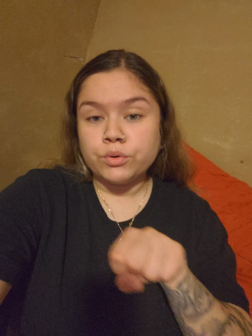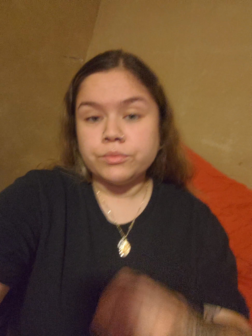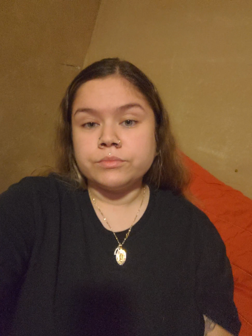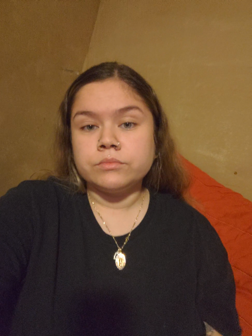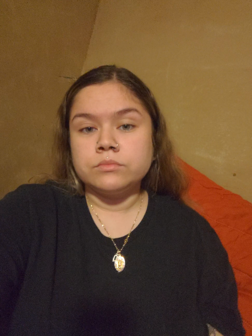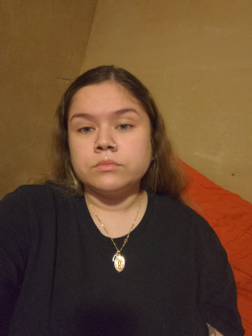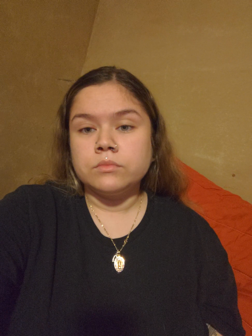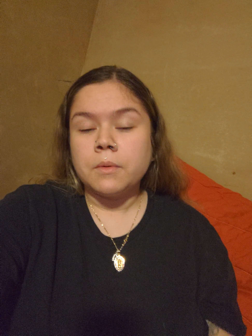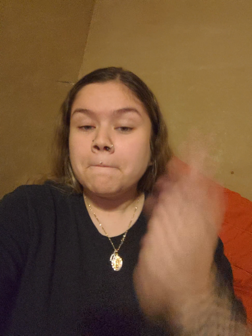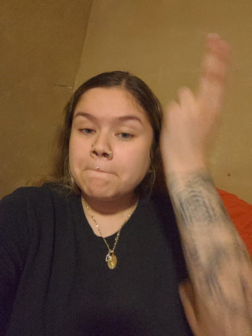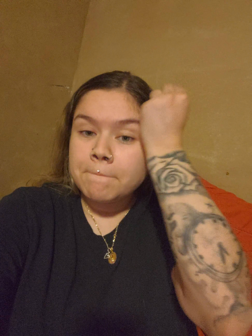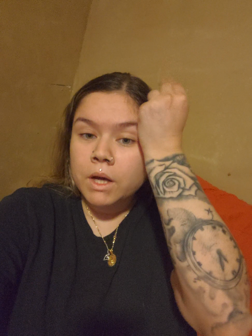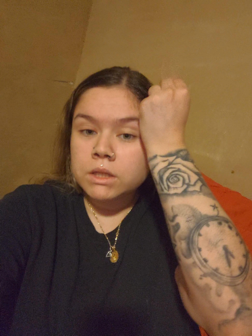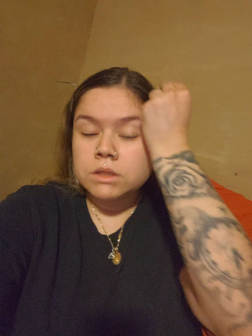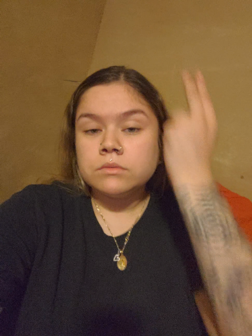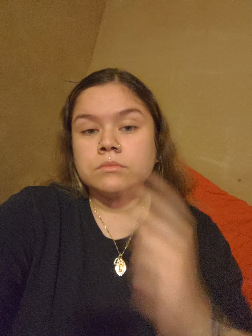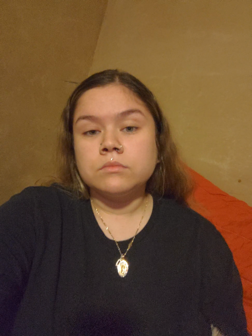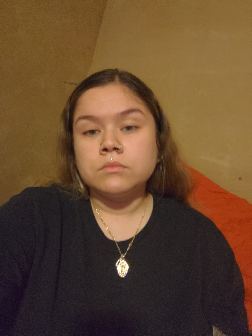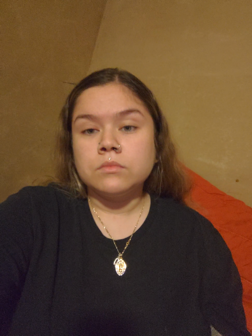bunny